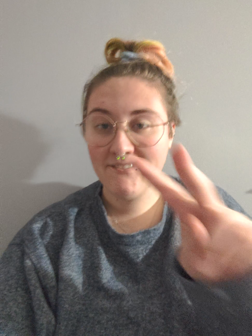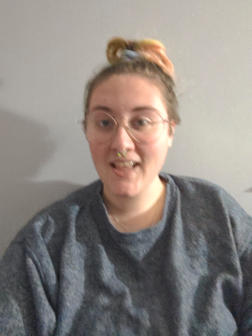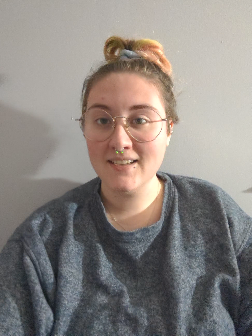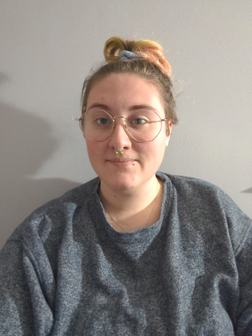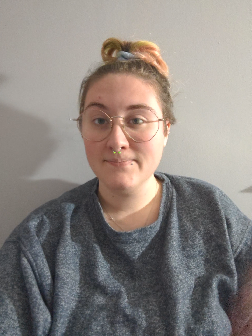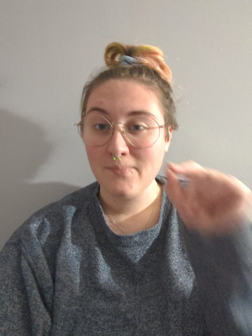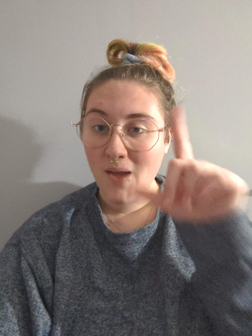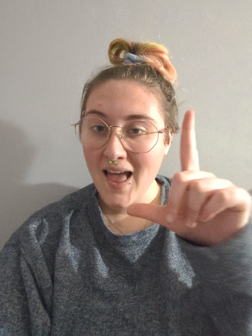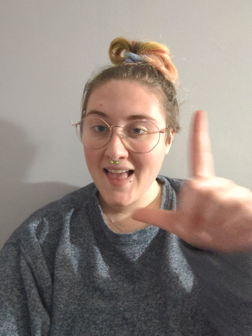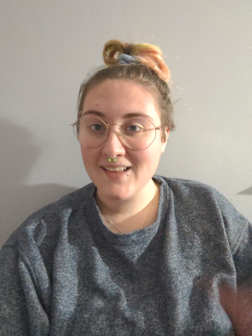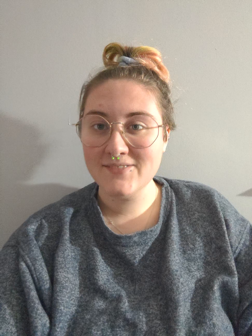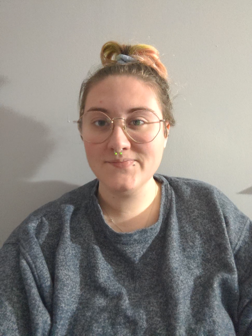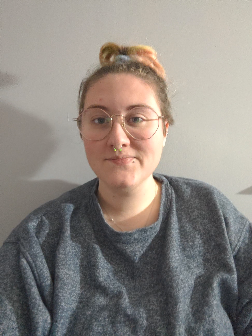wake